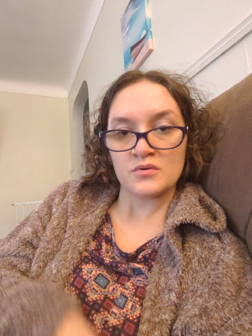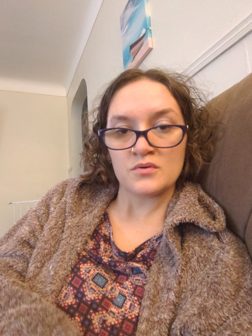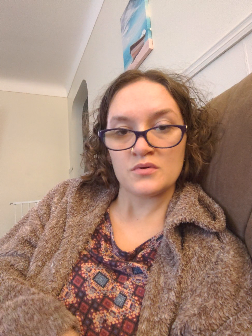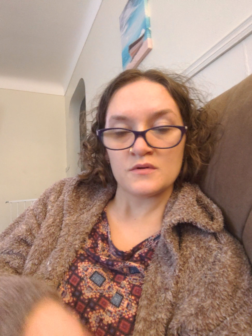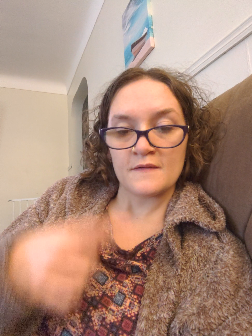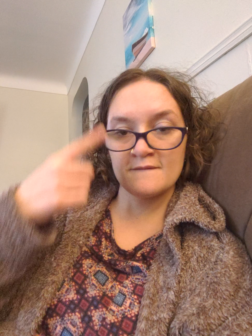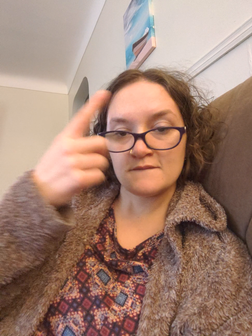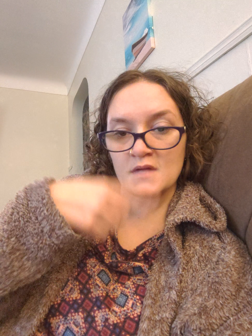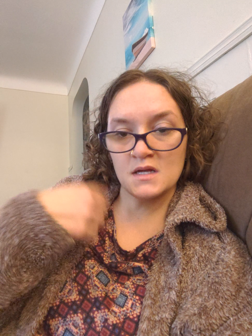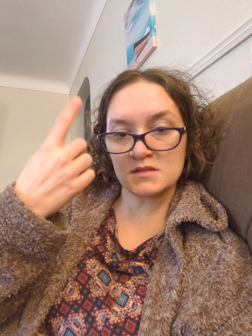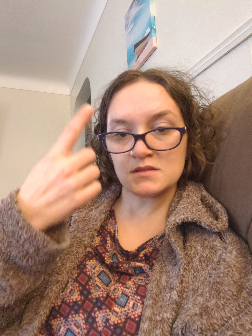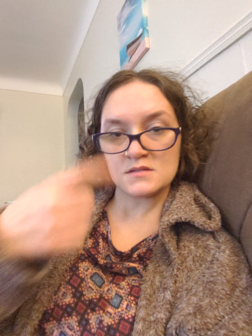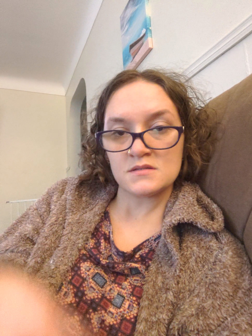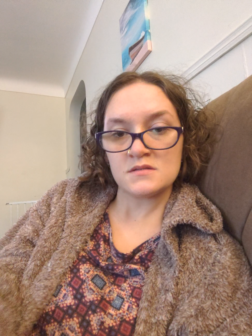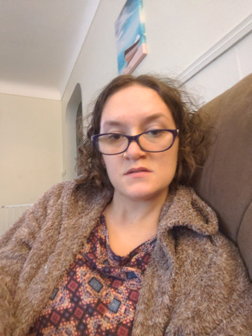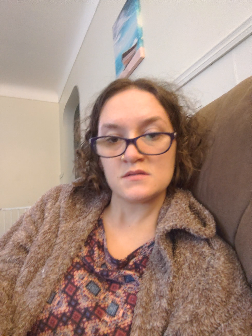face